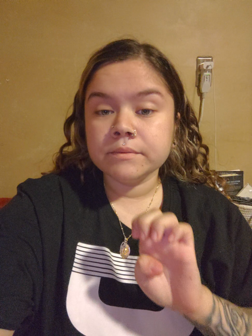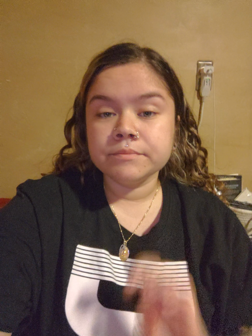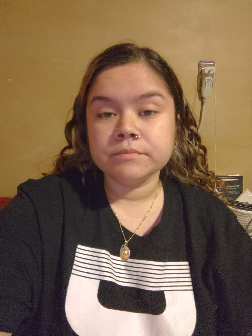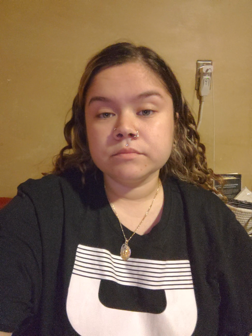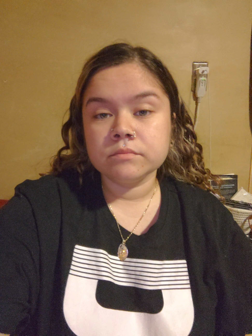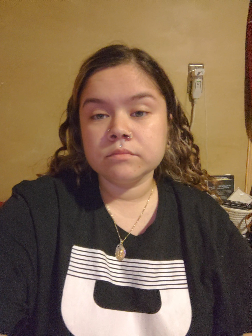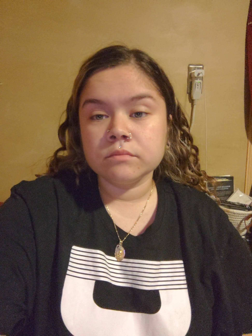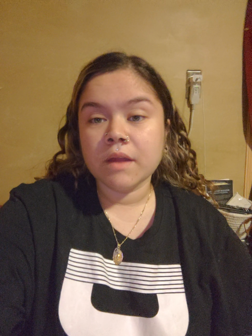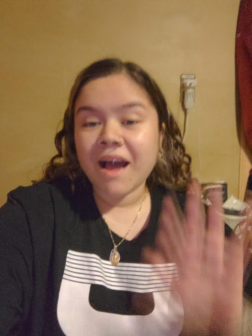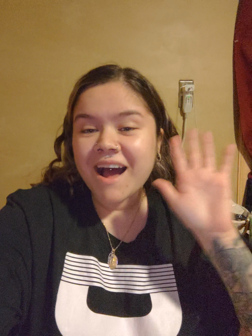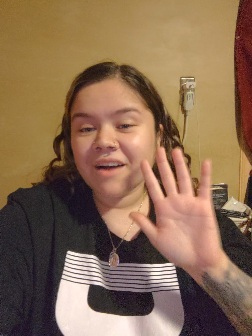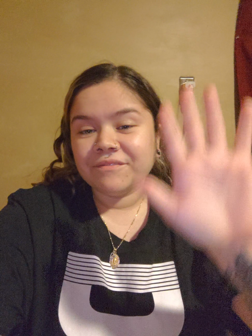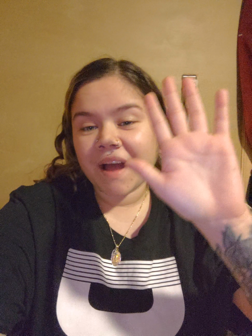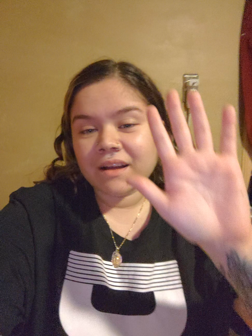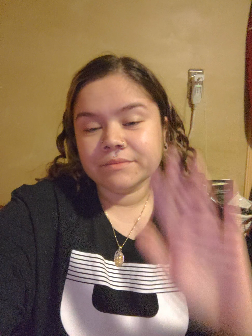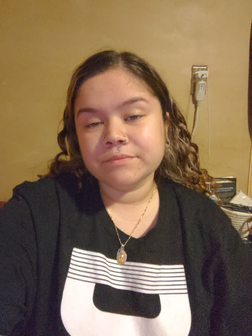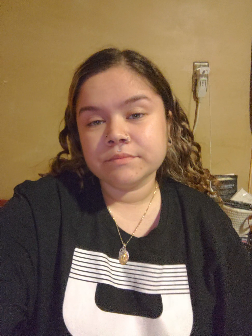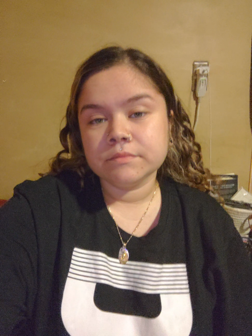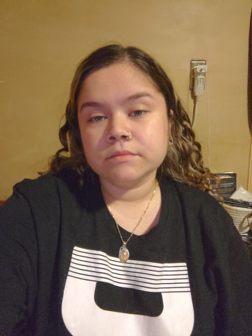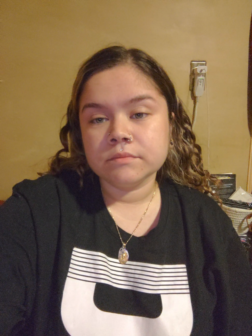give me five